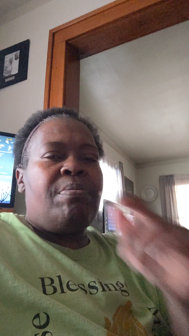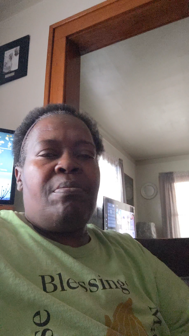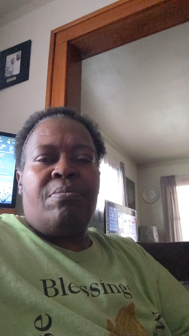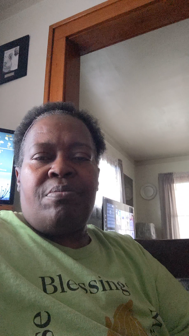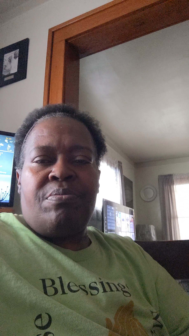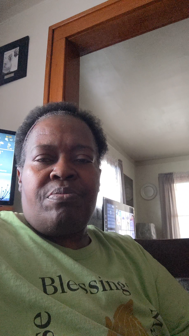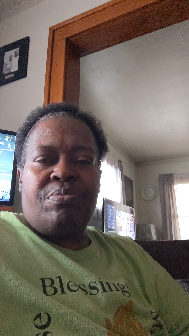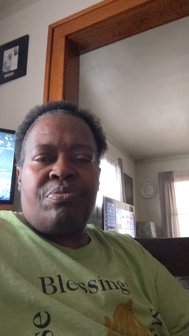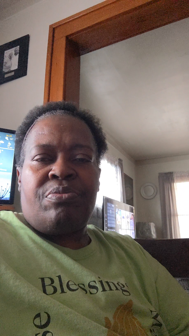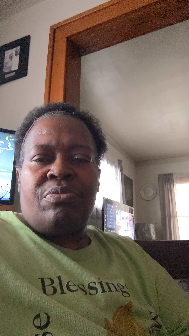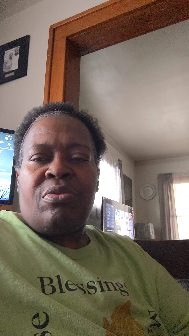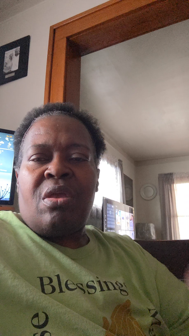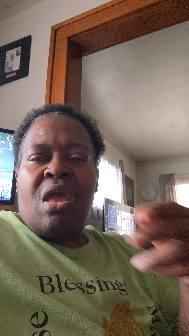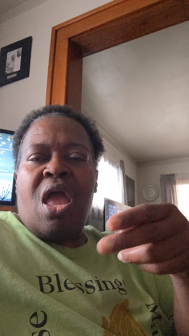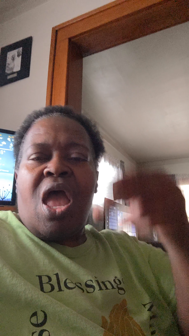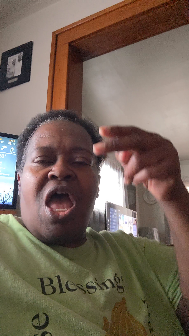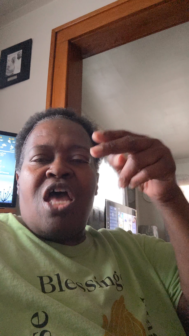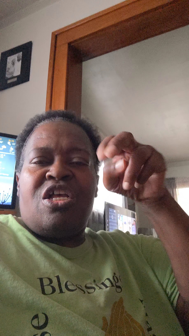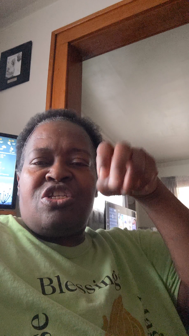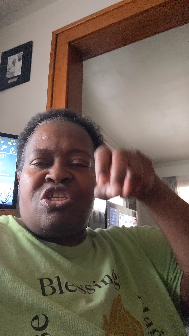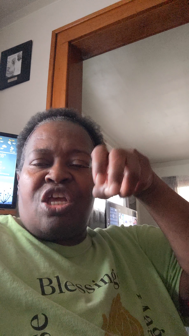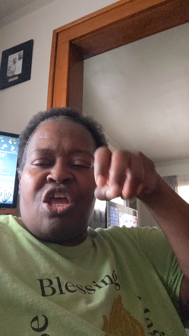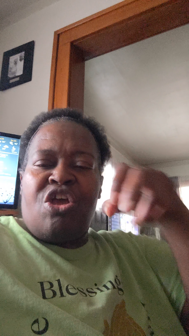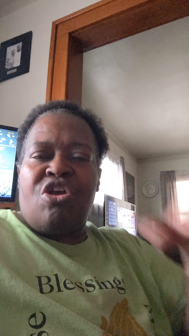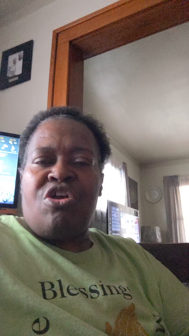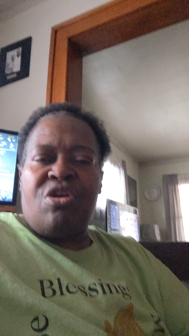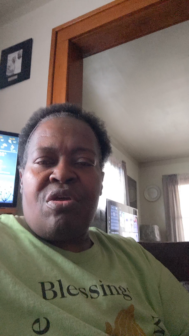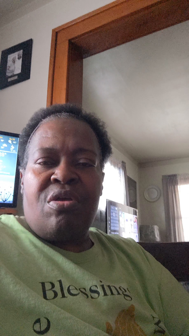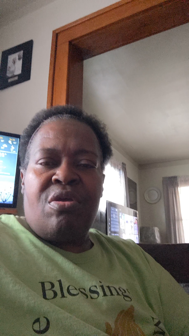high chair